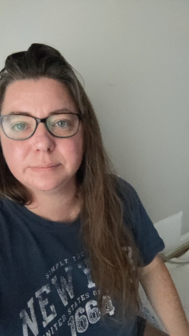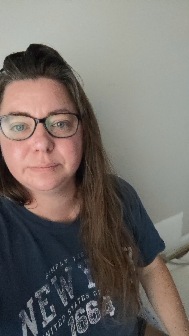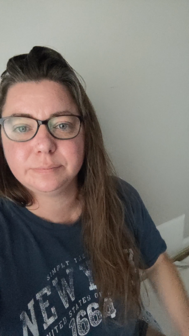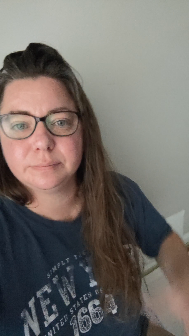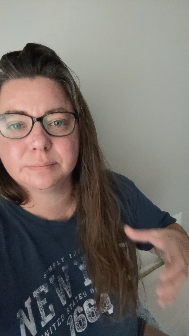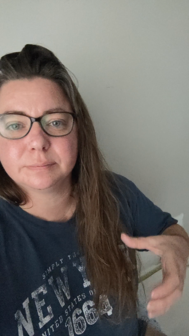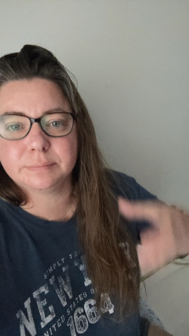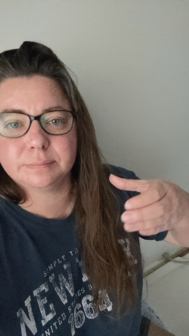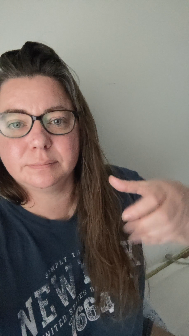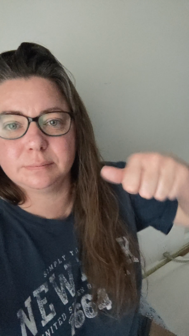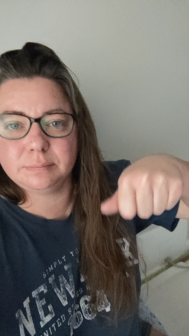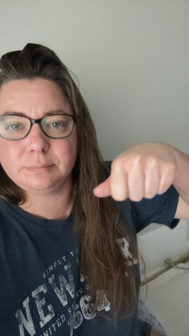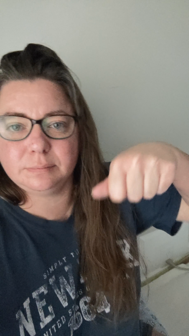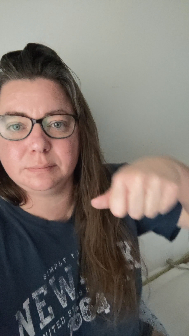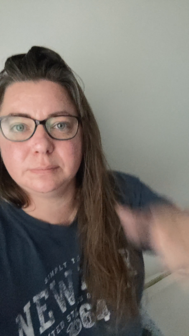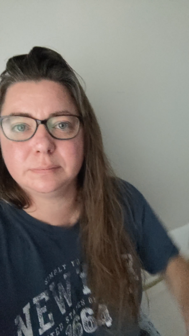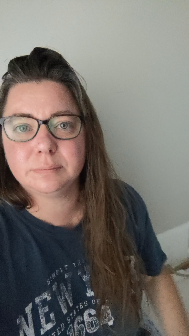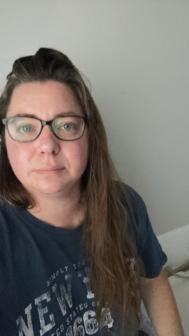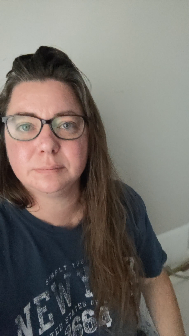bucket